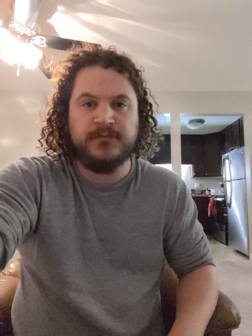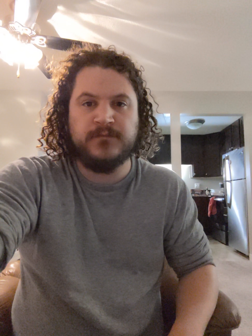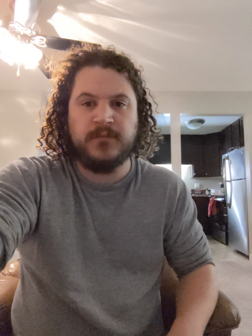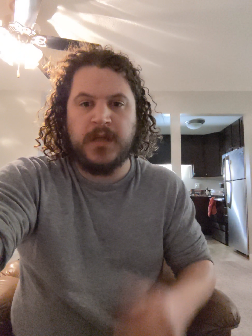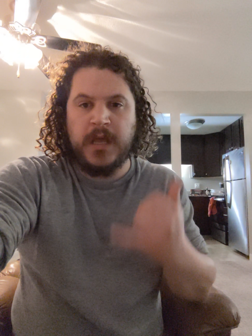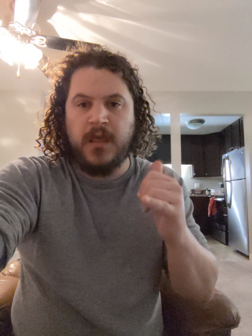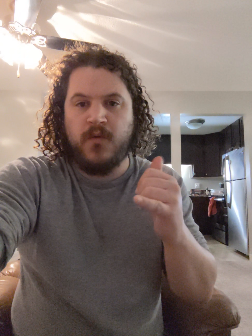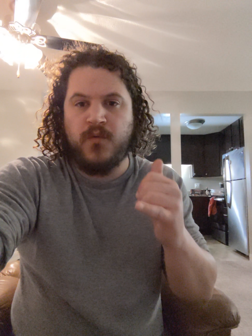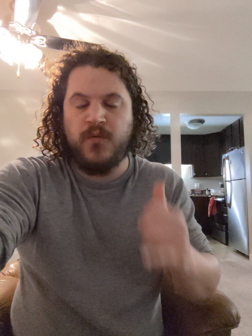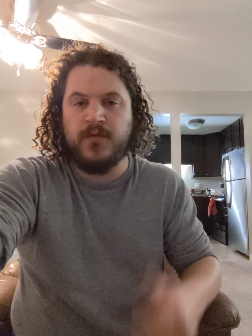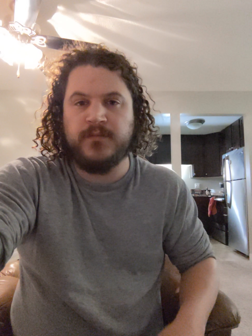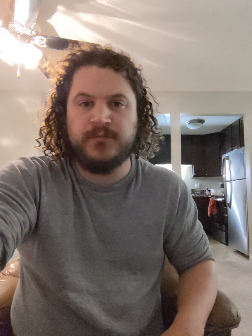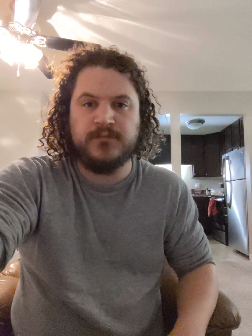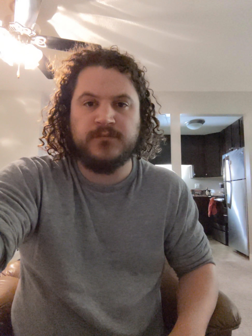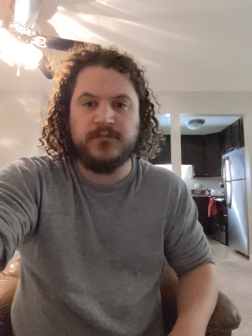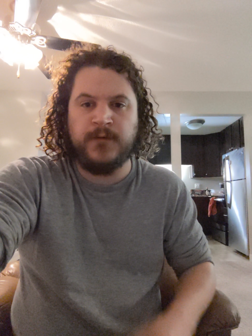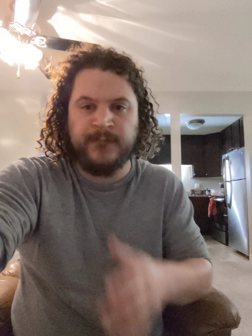yellow